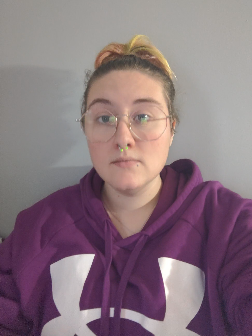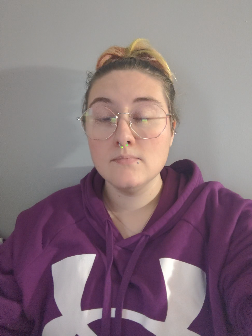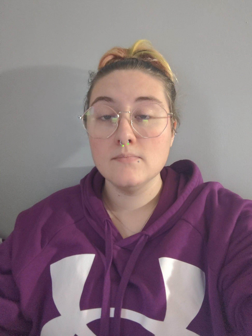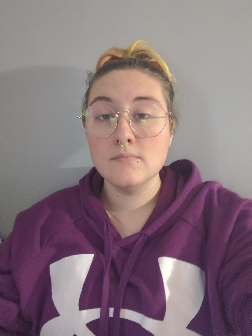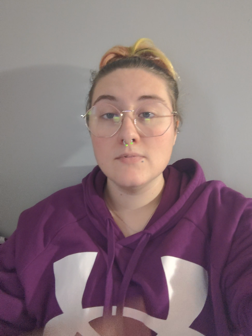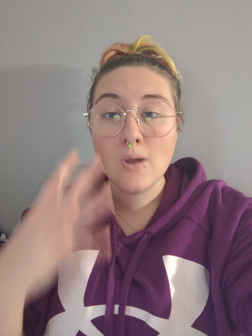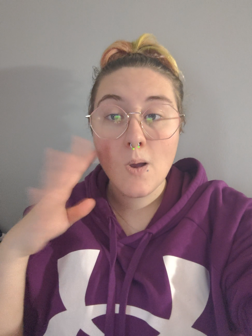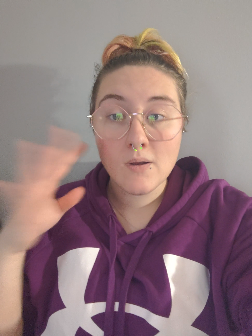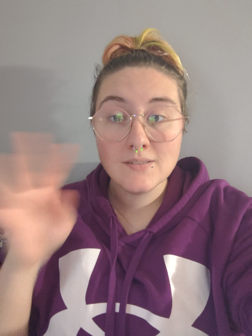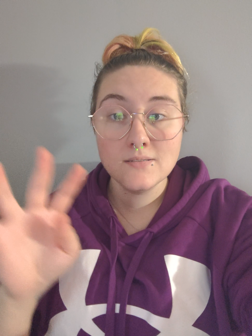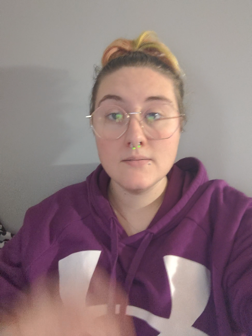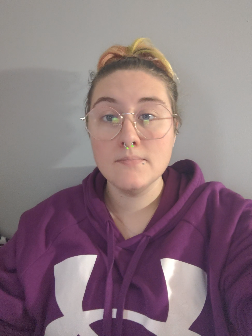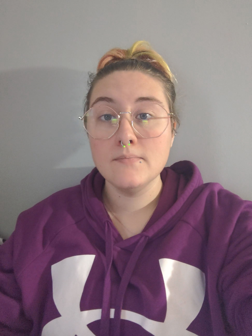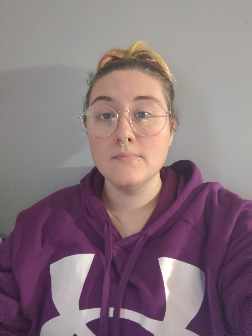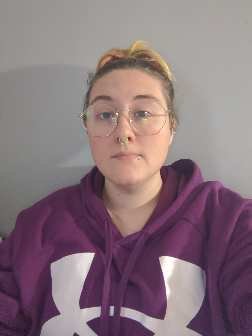noisy